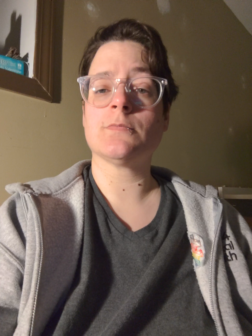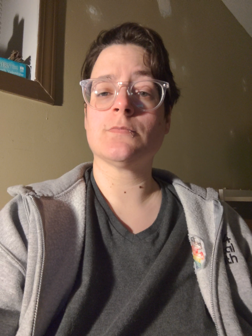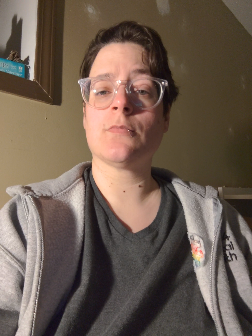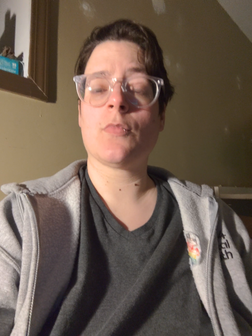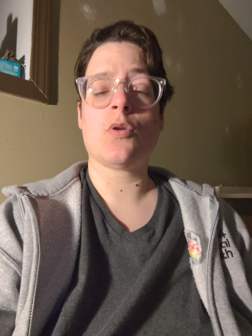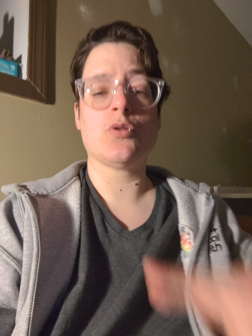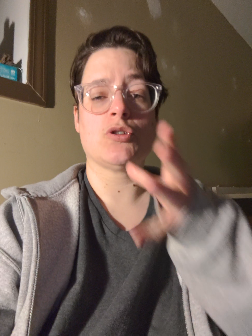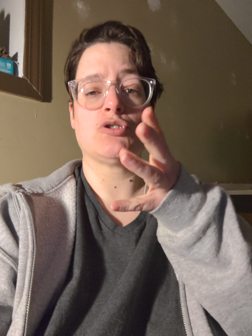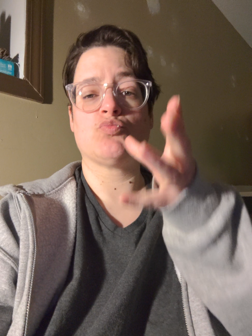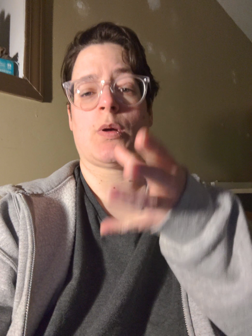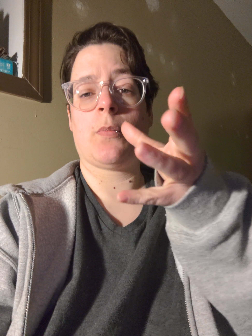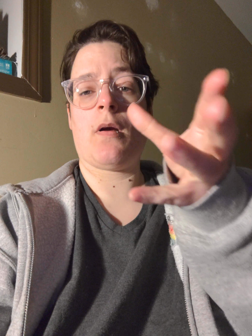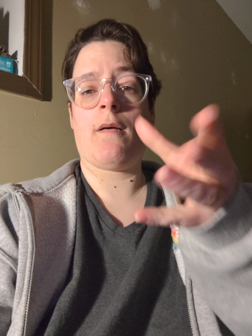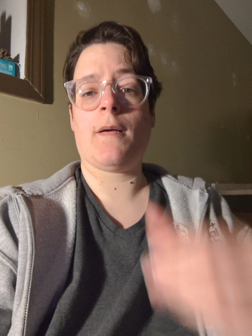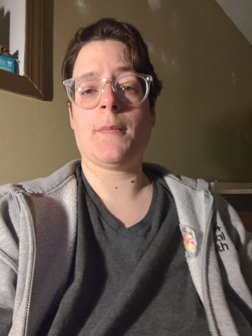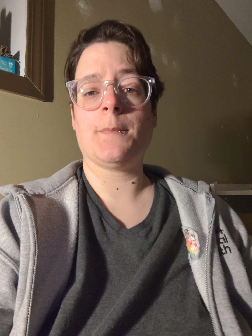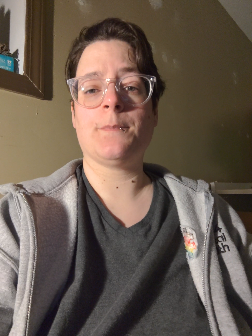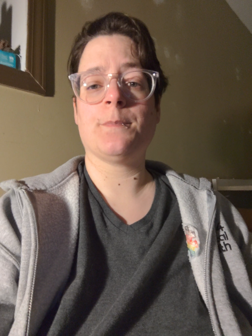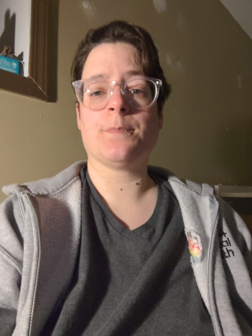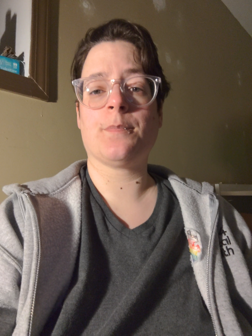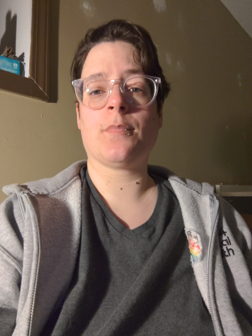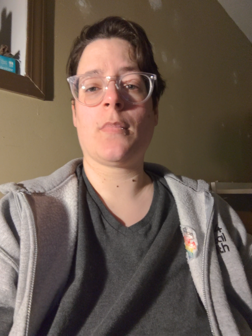grandma